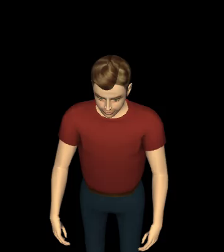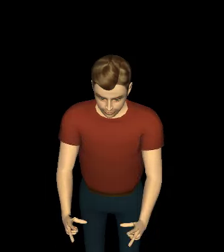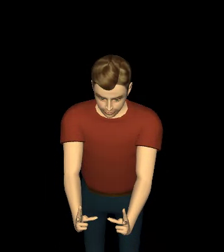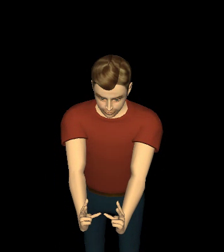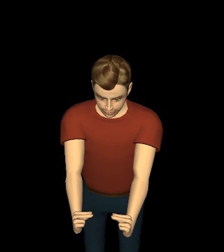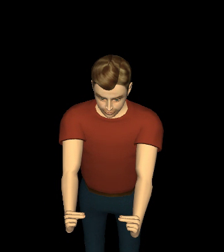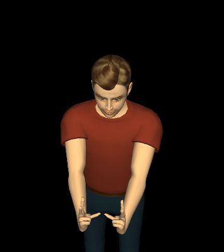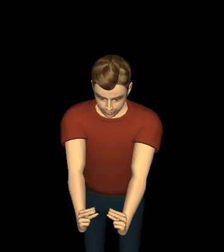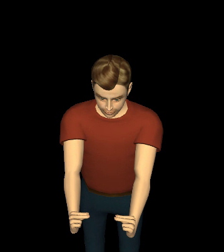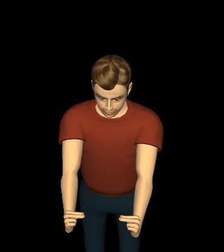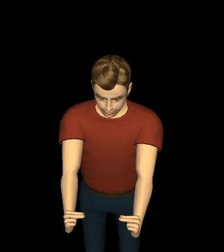يشرح